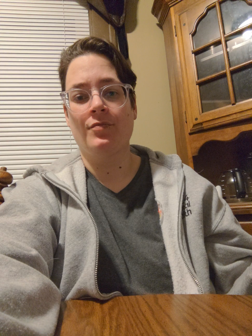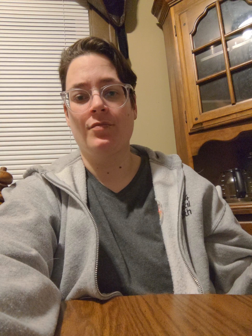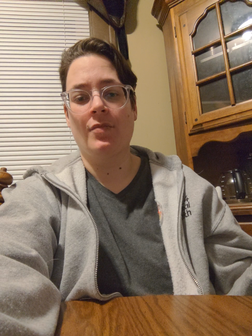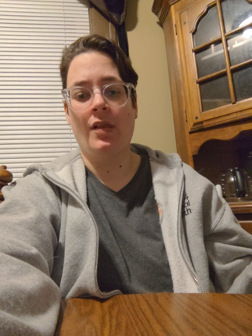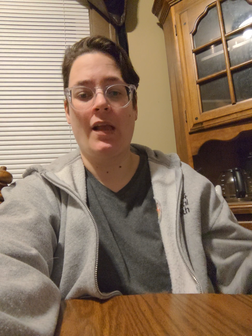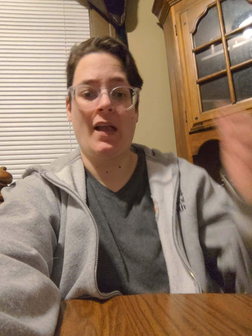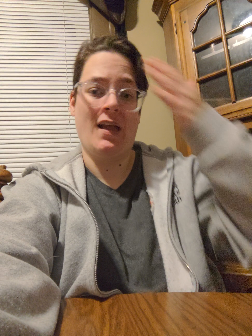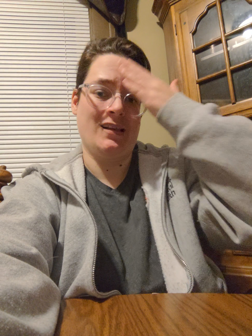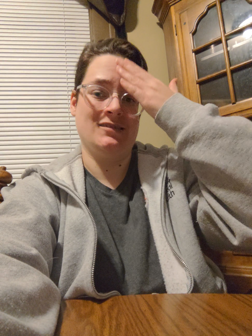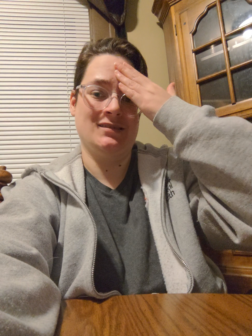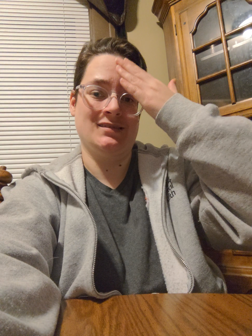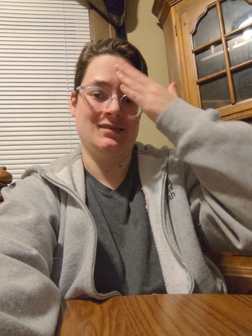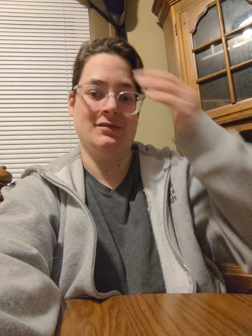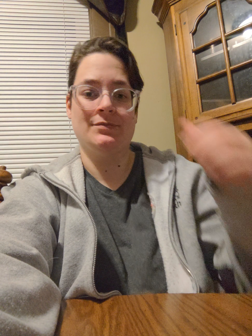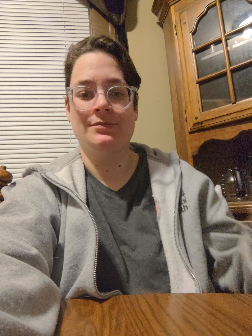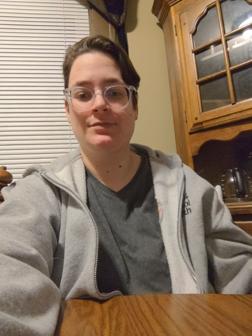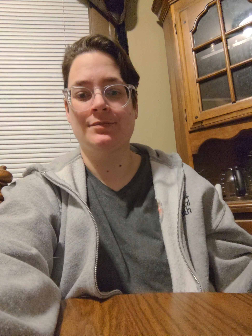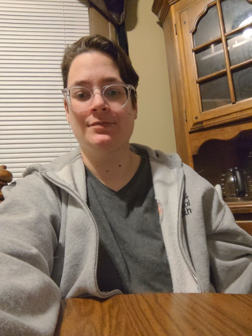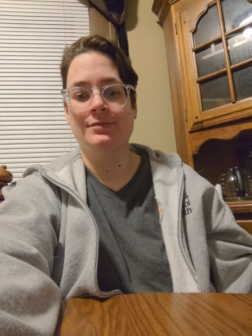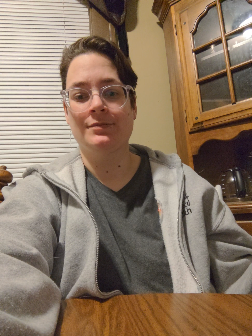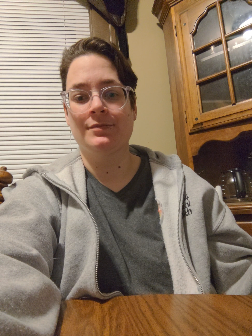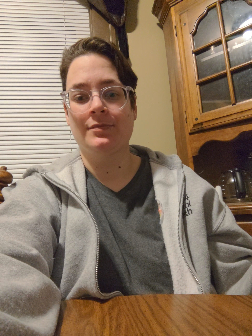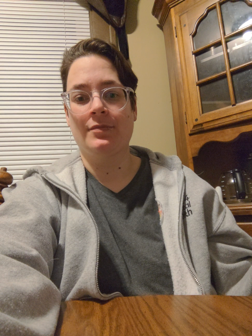hat